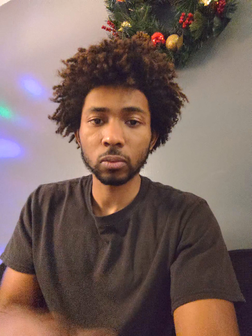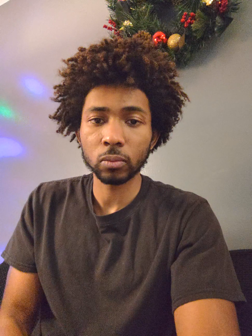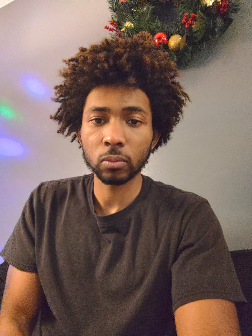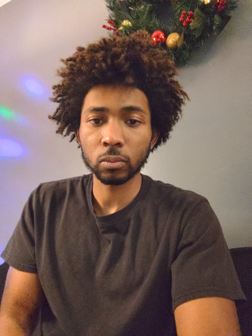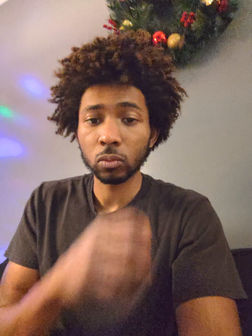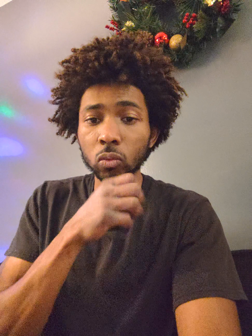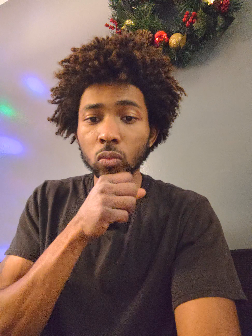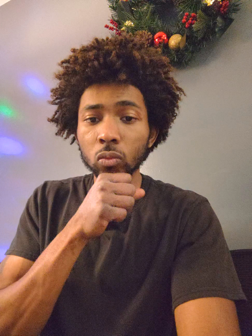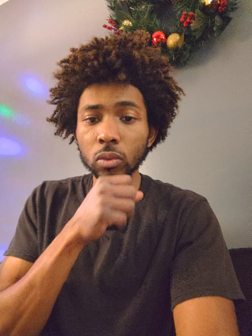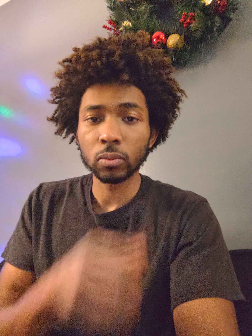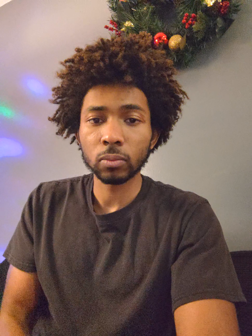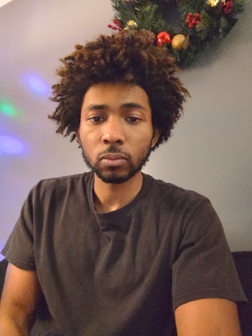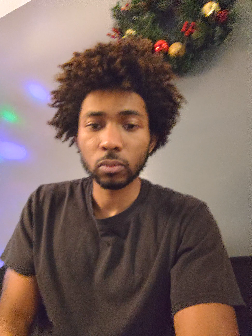orange